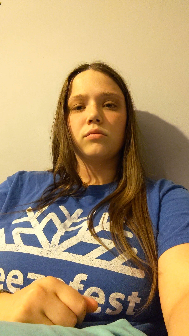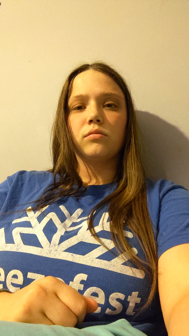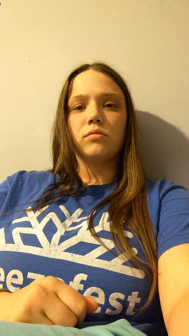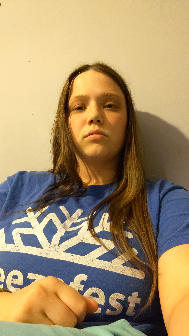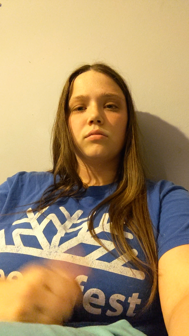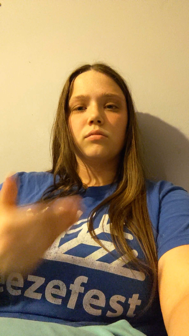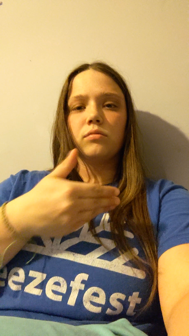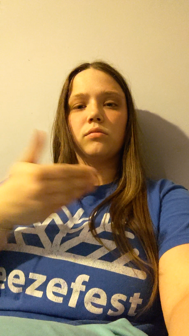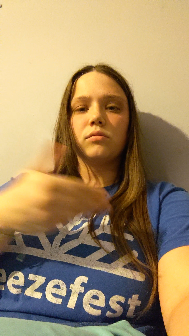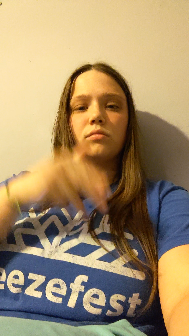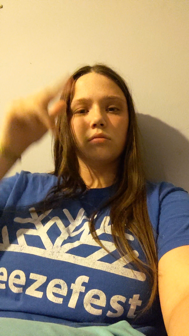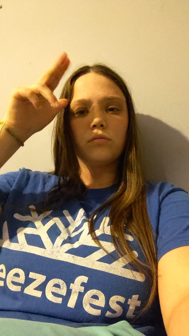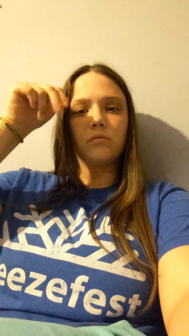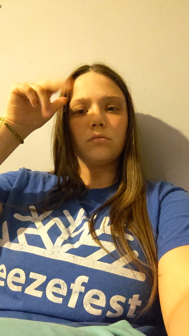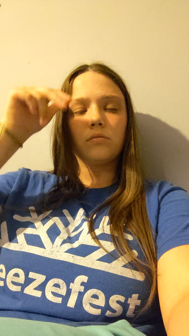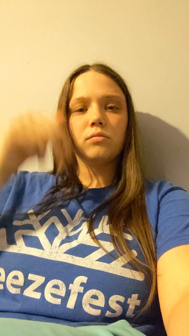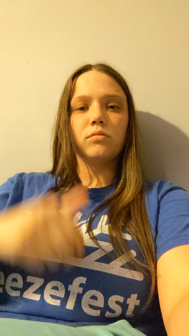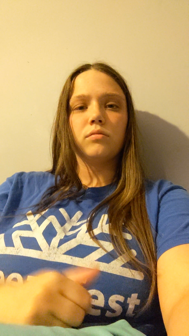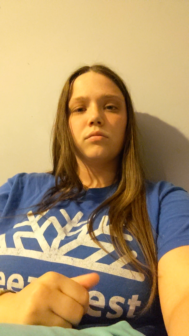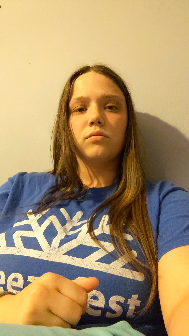pony